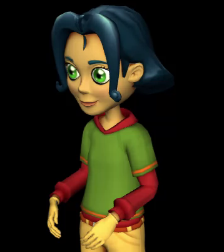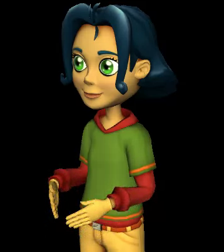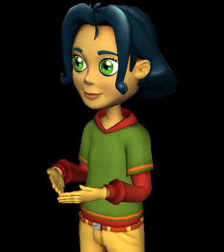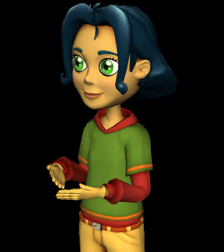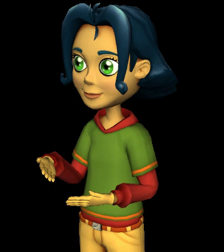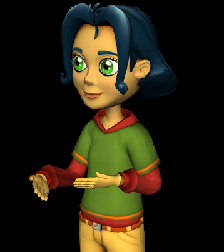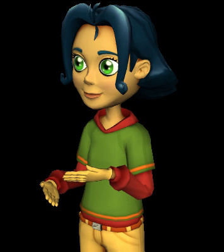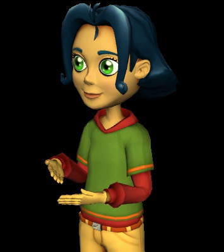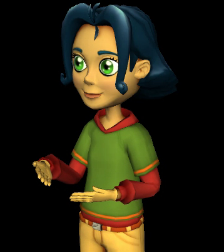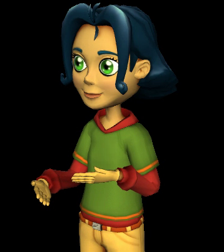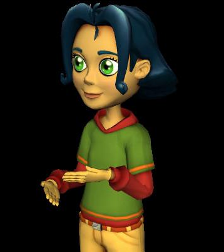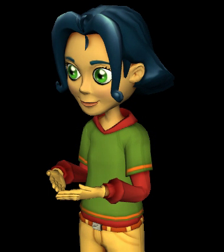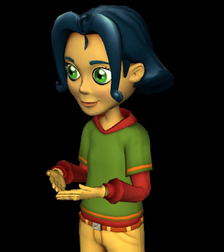يبادل